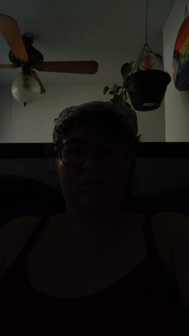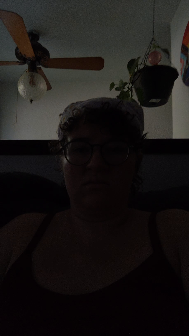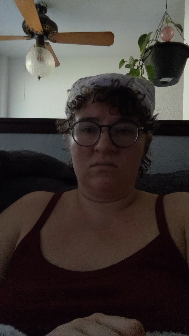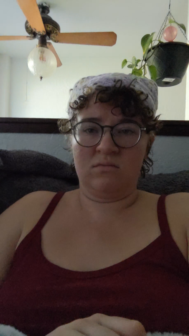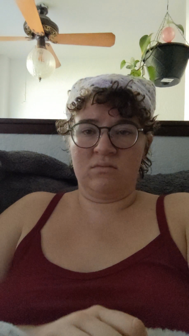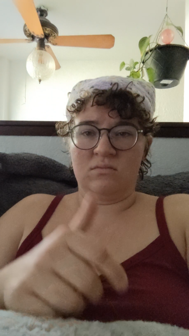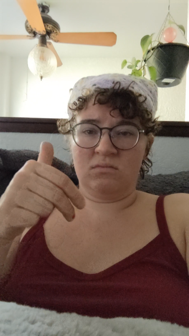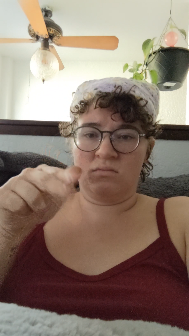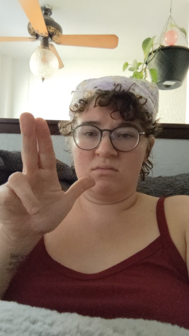lick